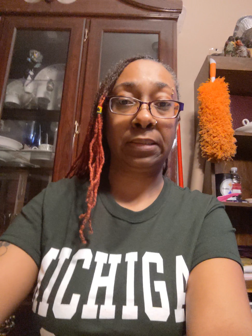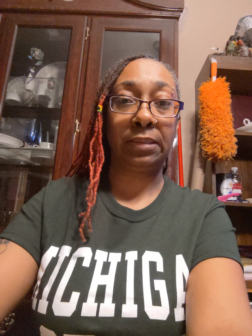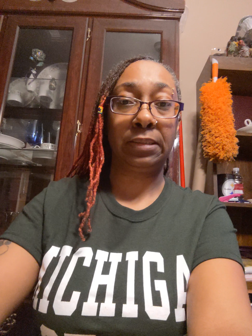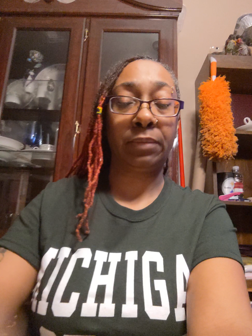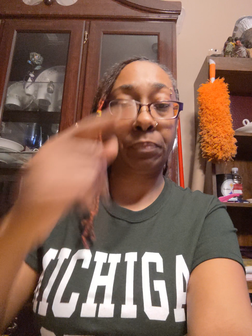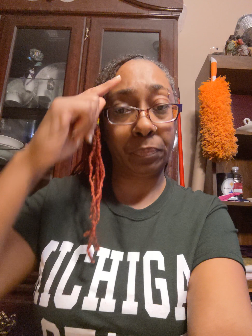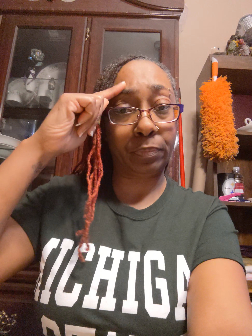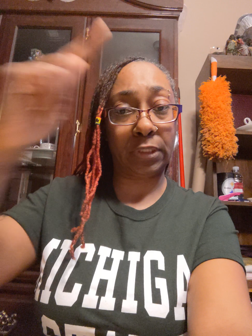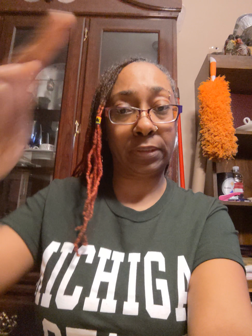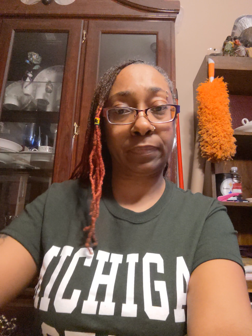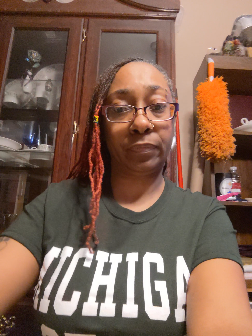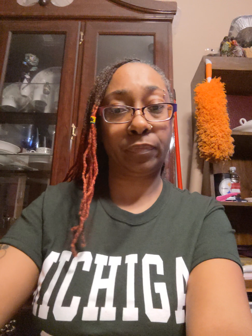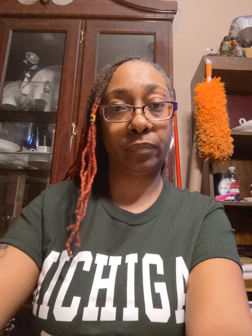penny